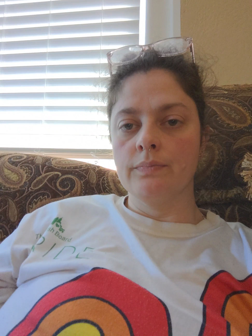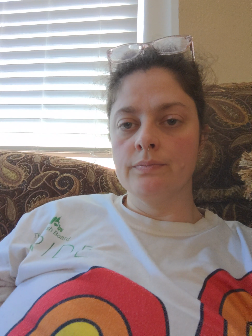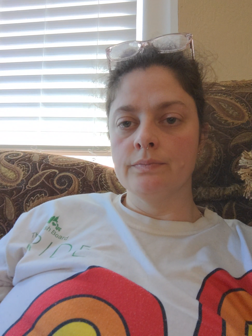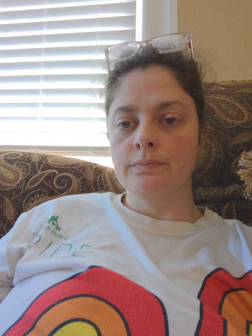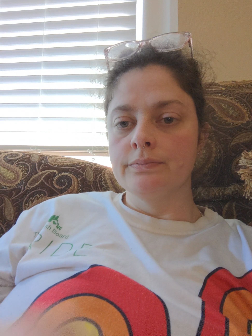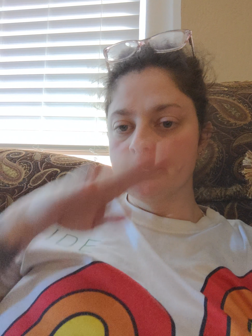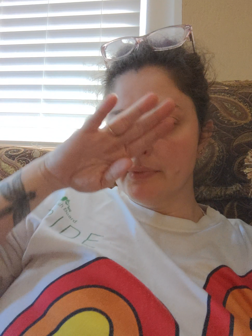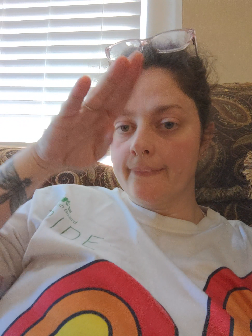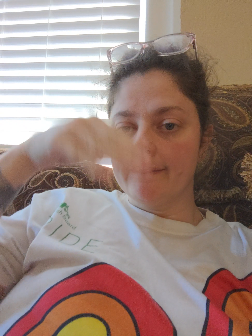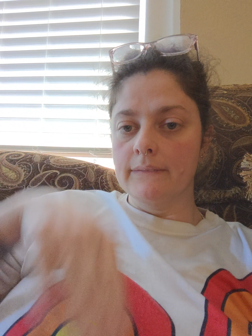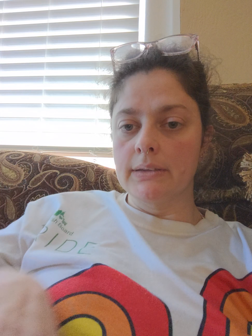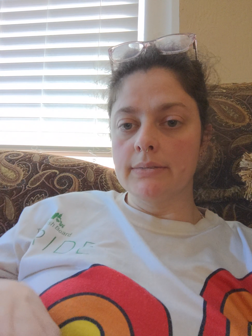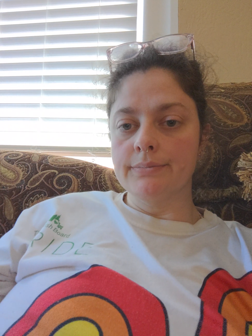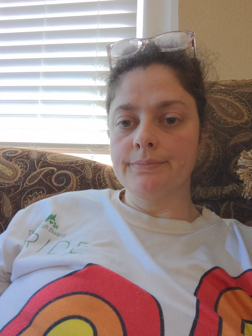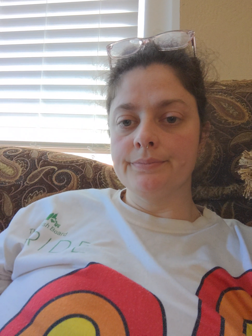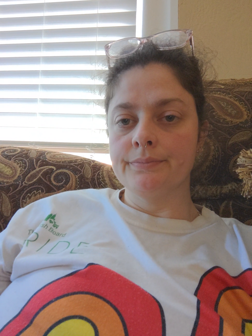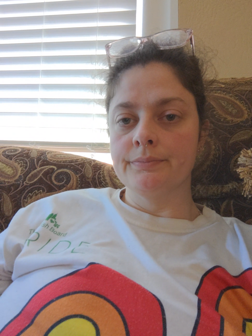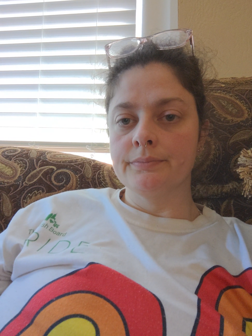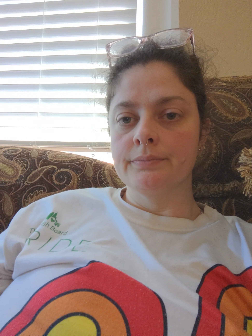elephant